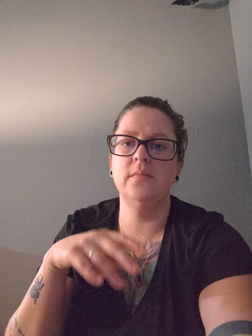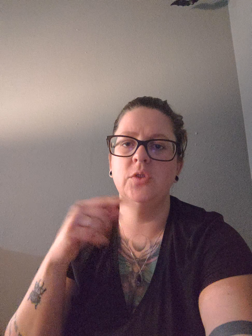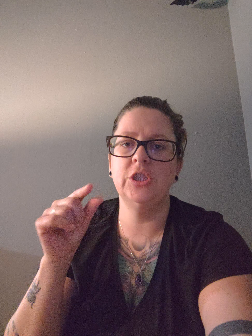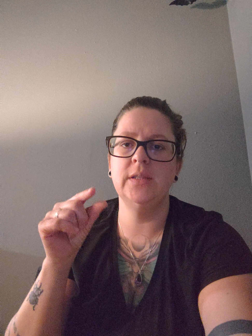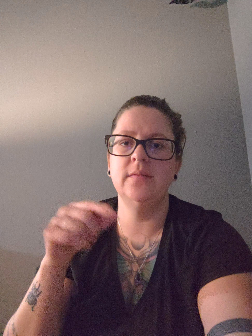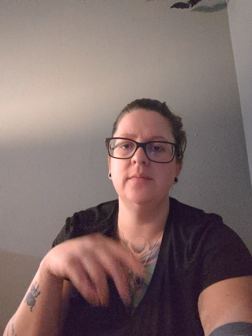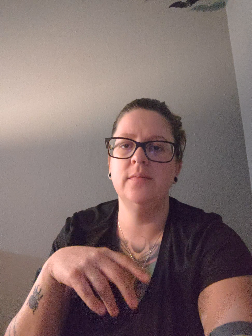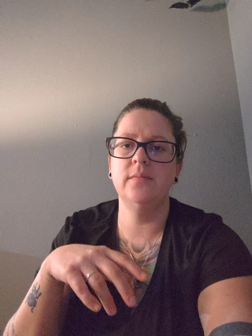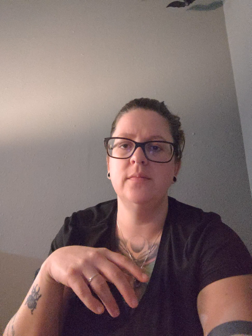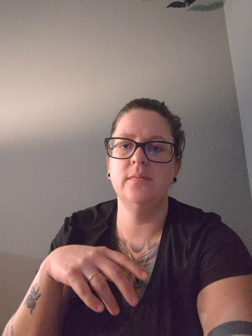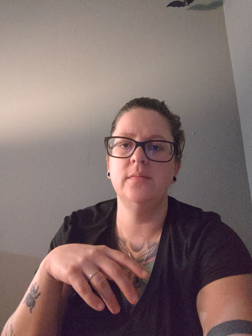green